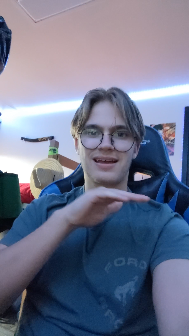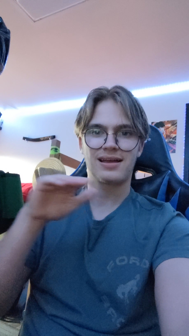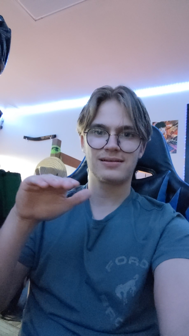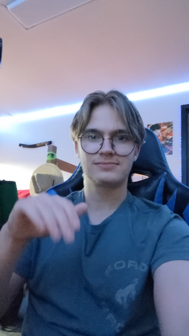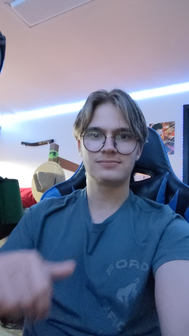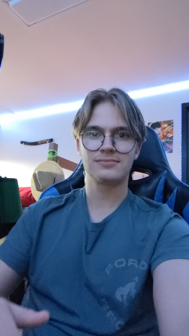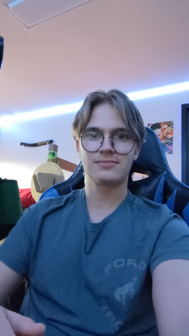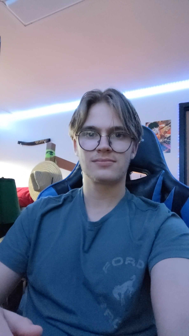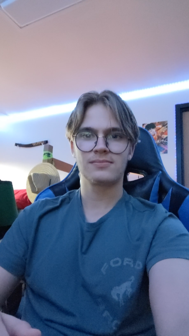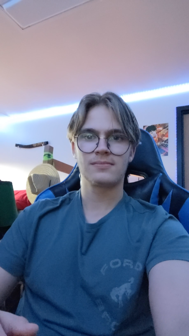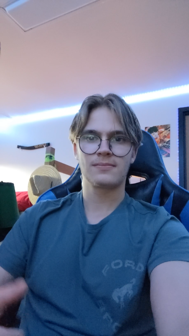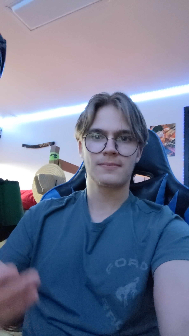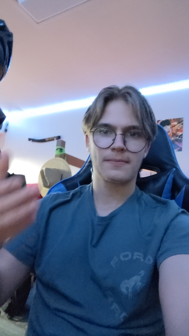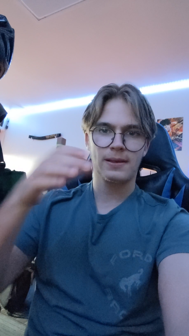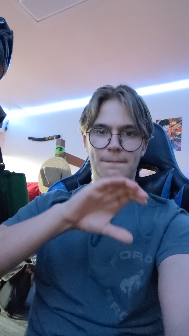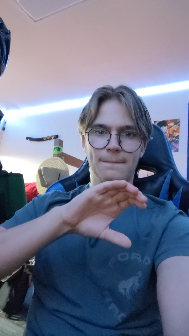dump